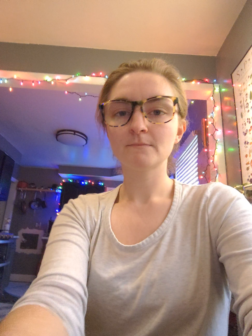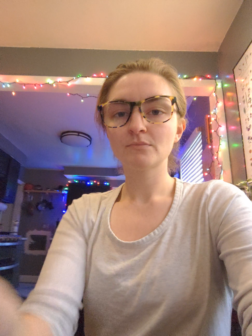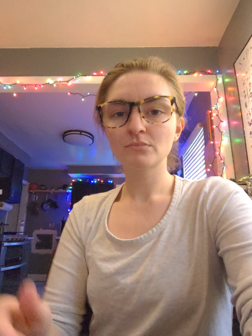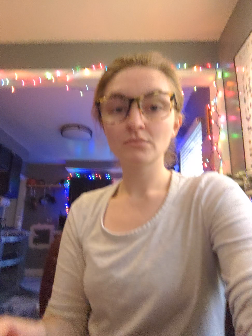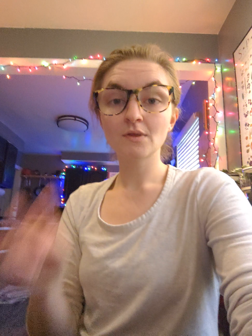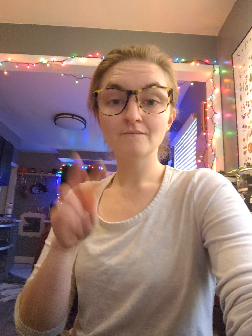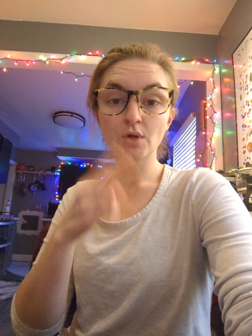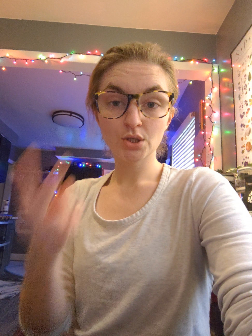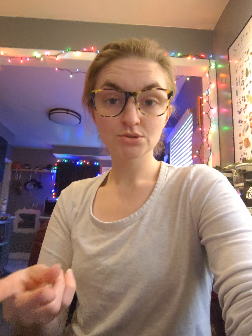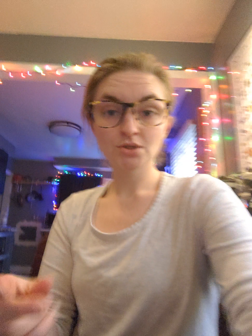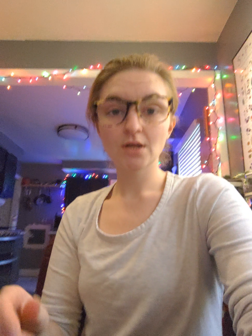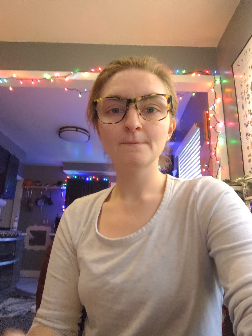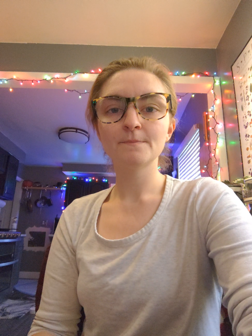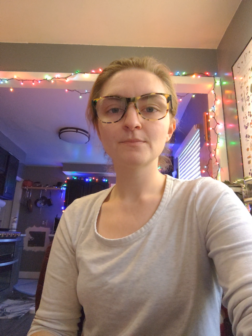fall